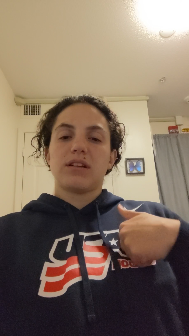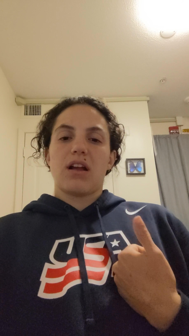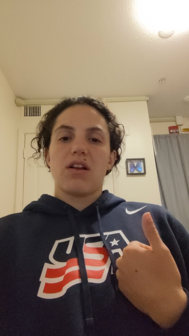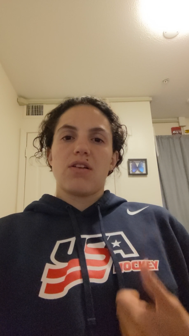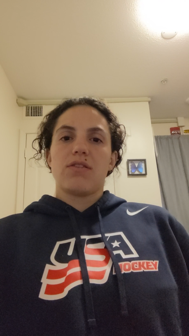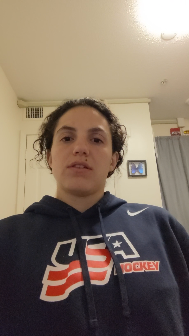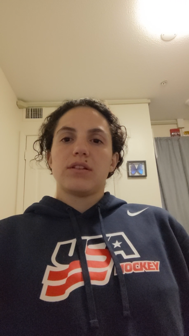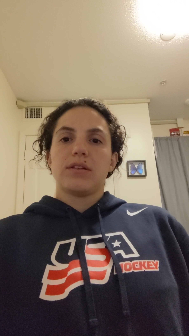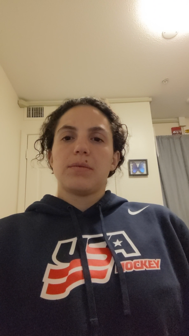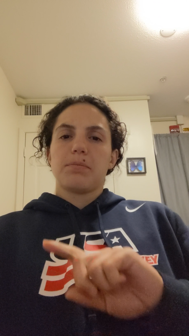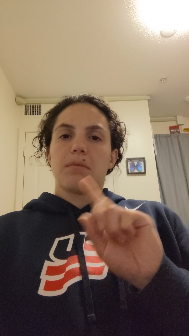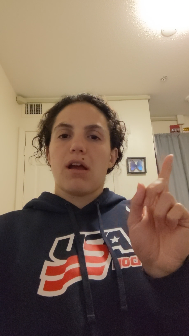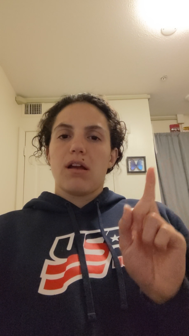but